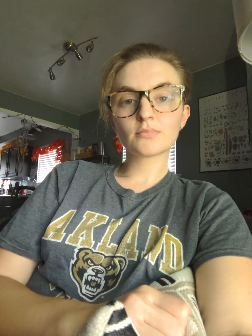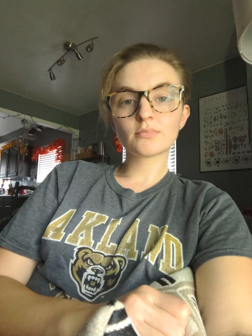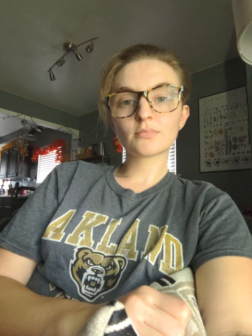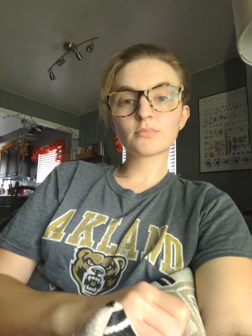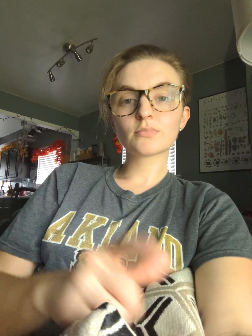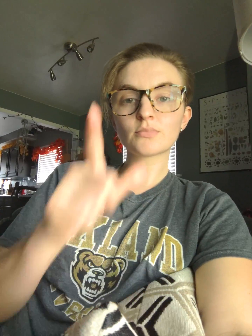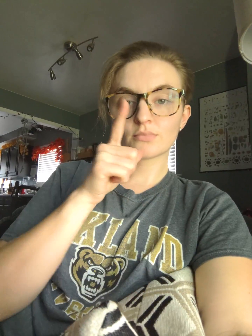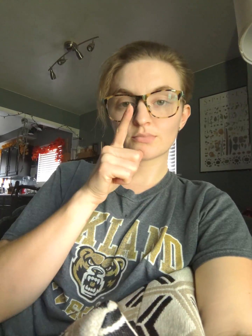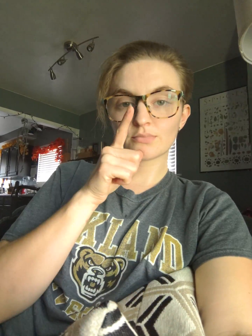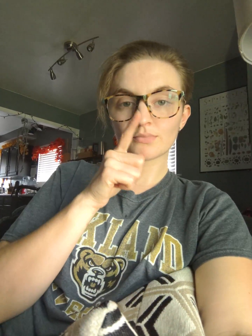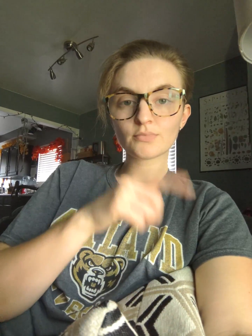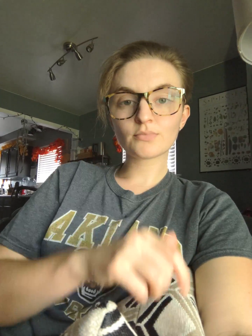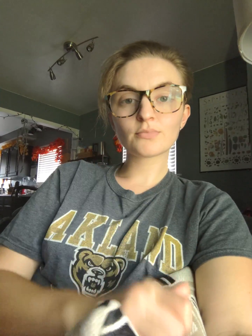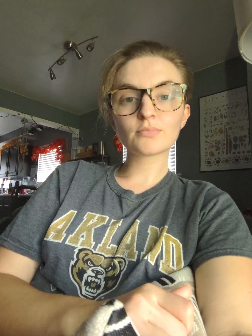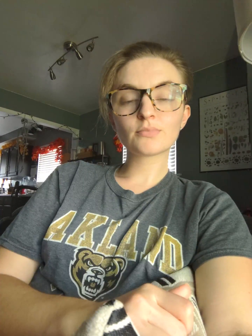lunch